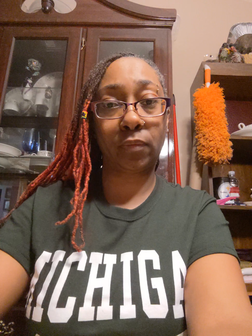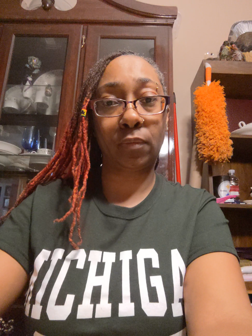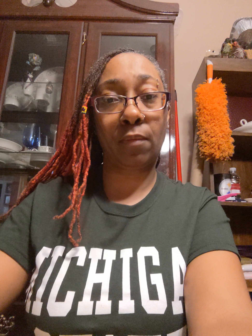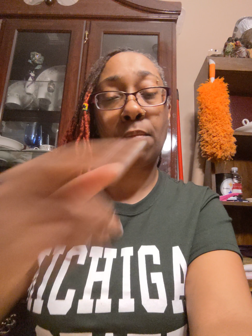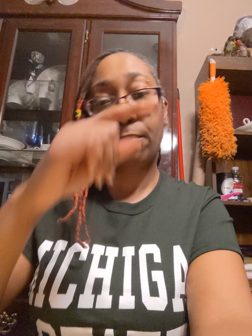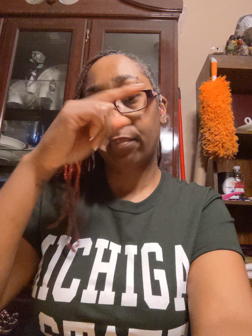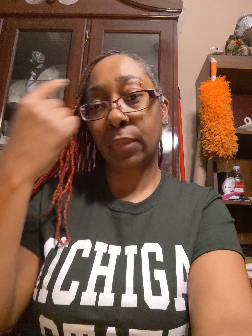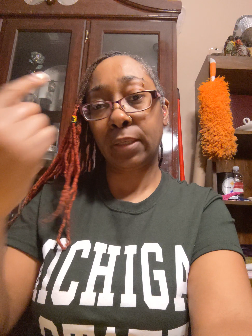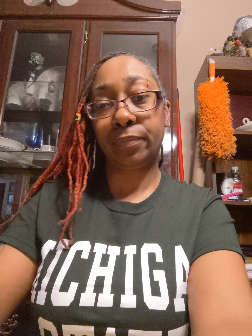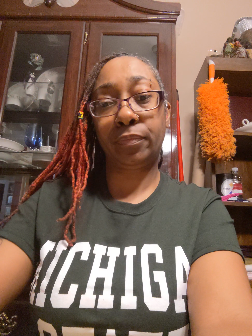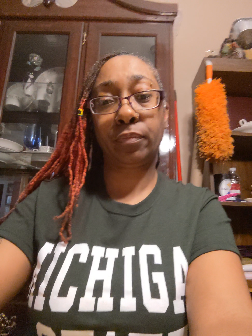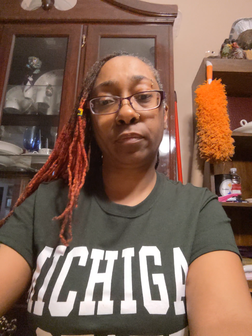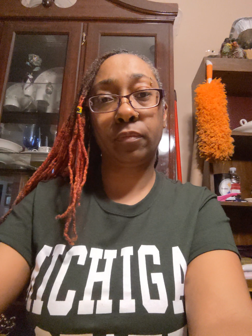black